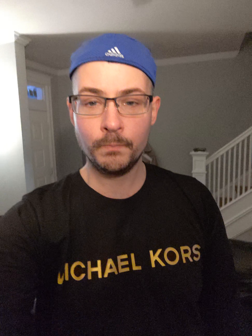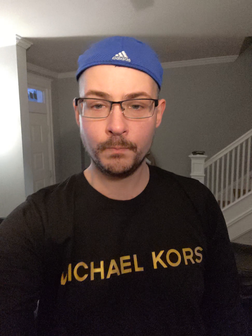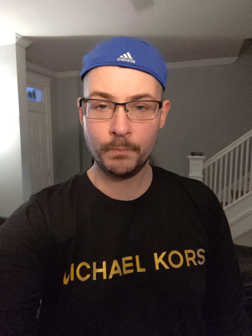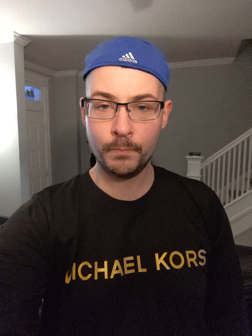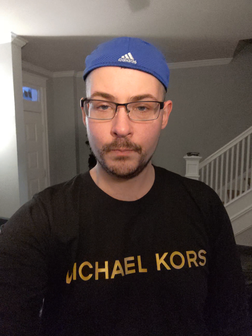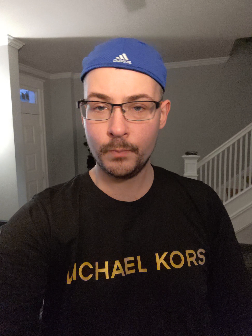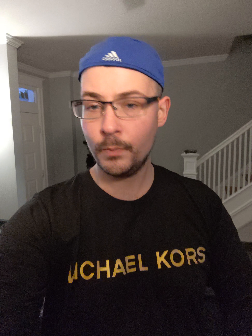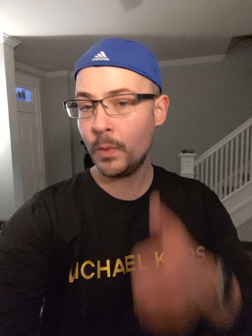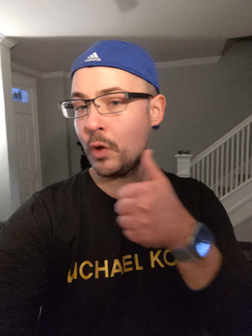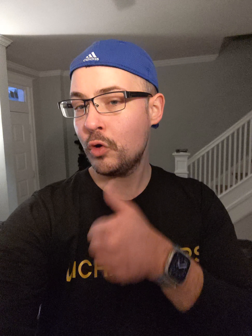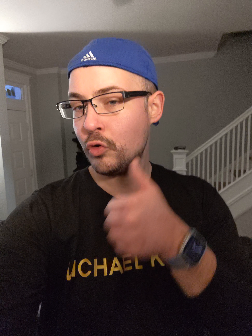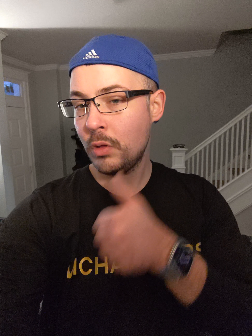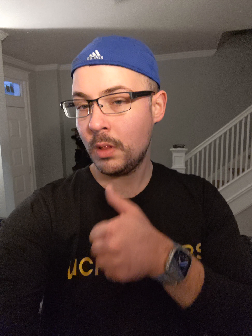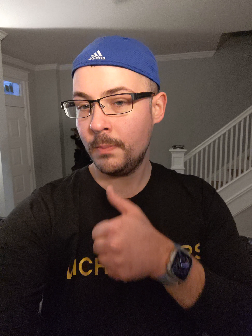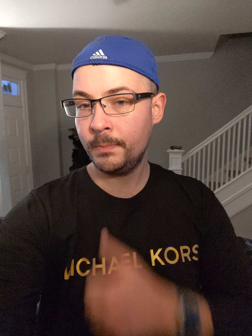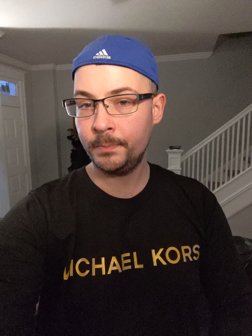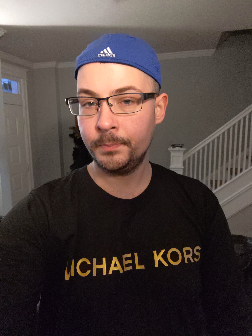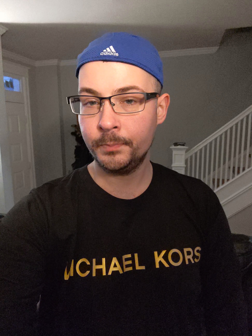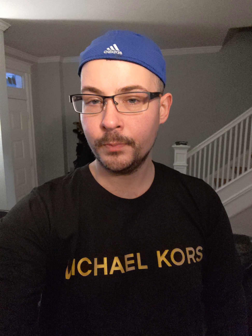girl